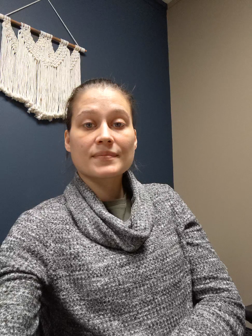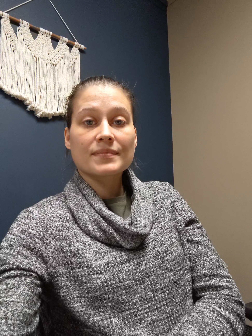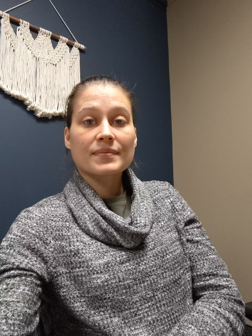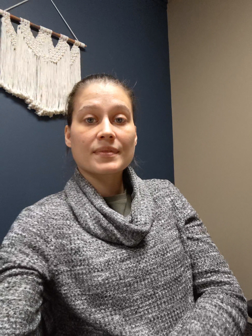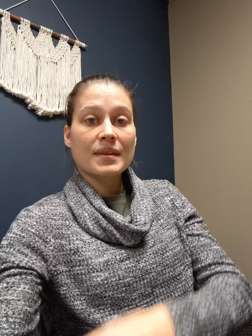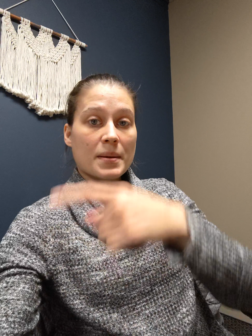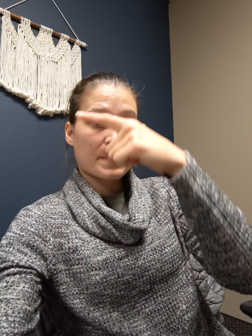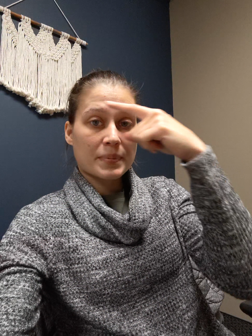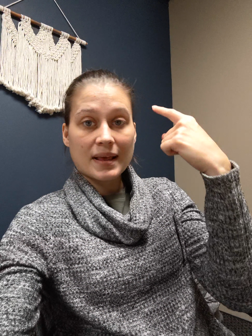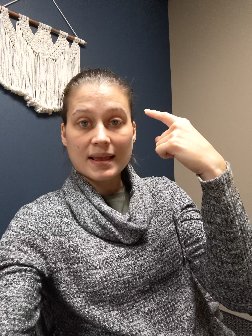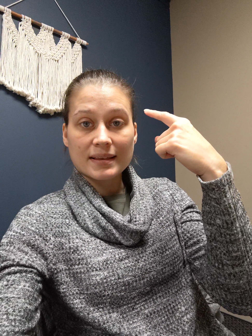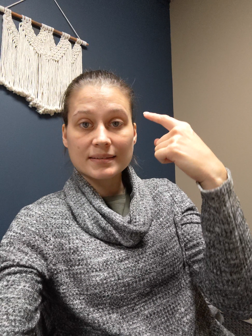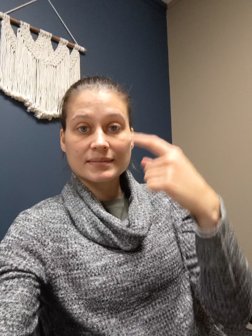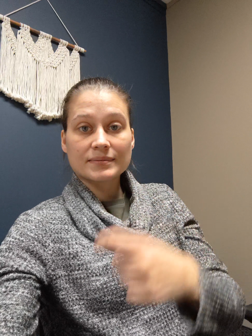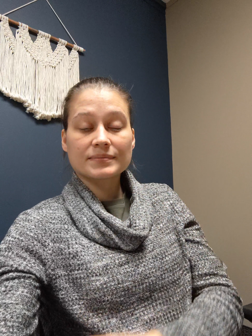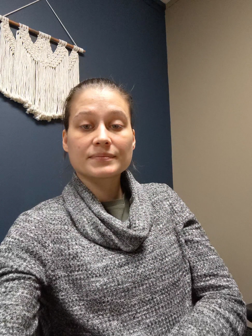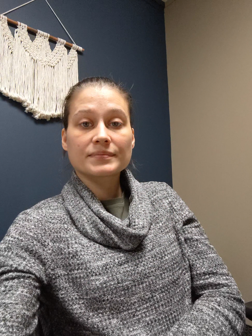black